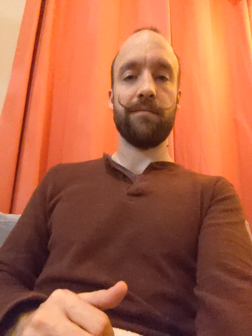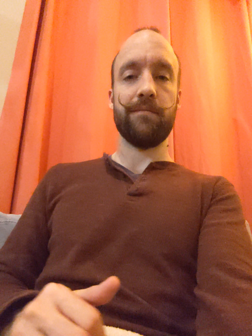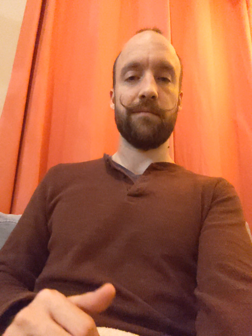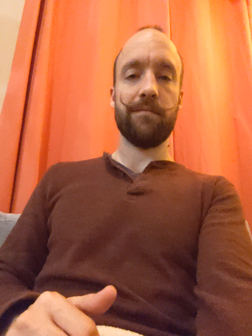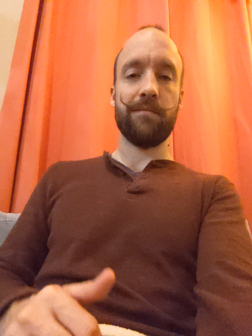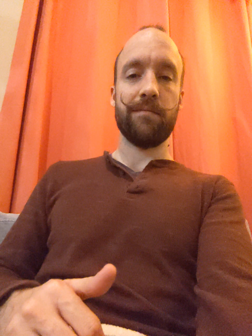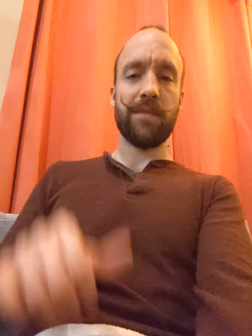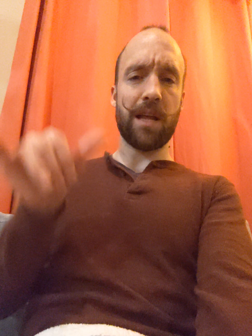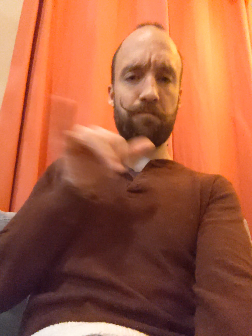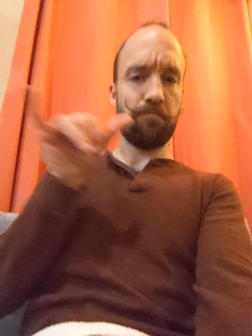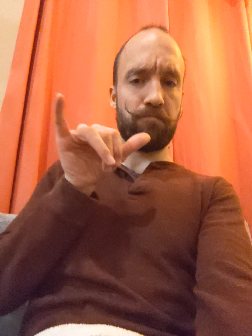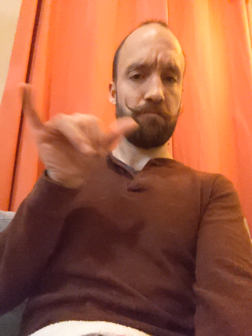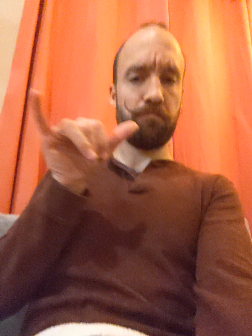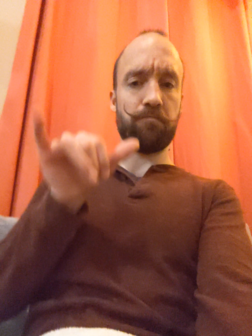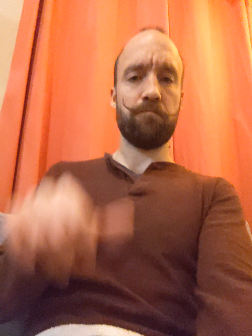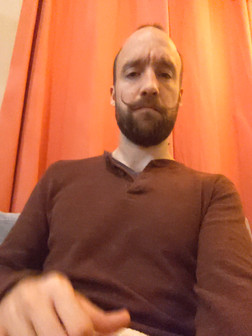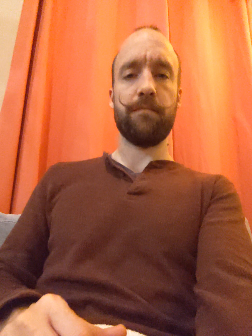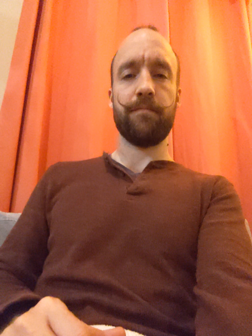same